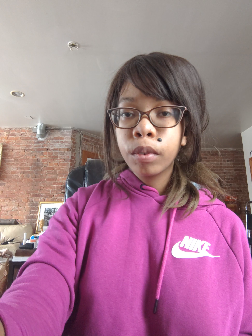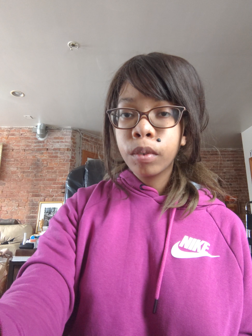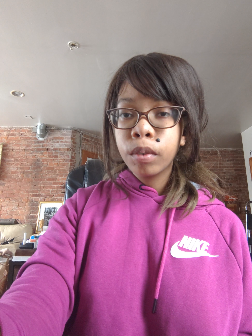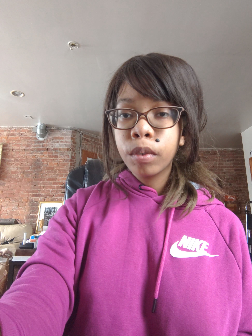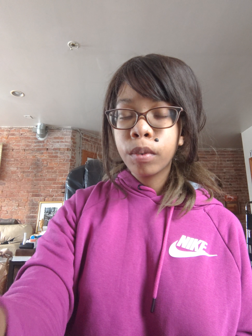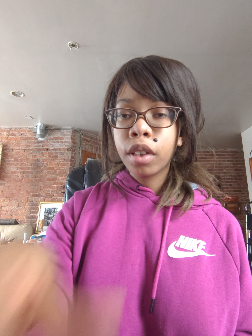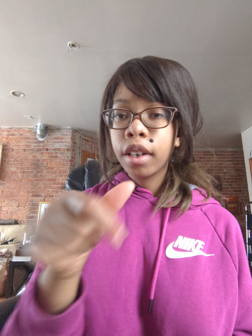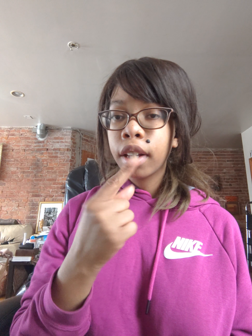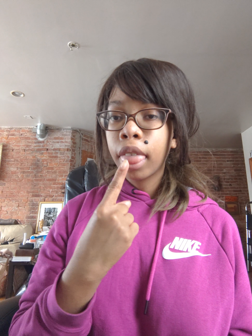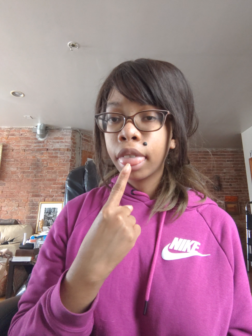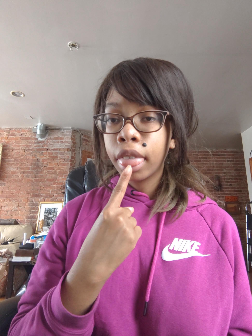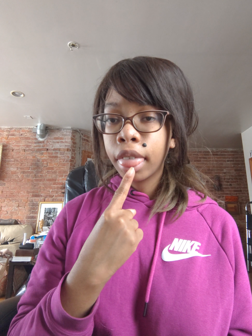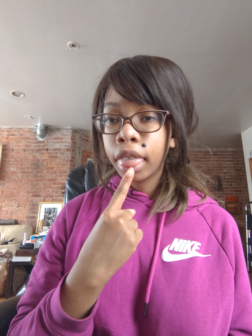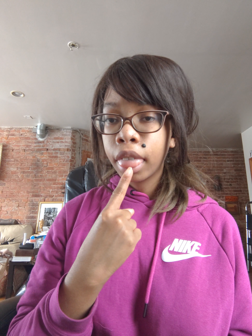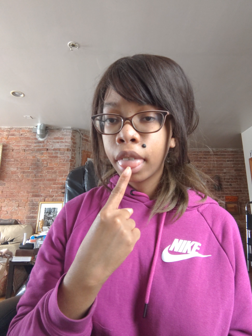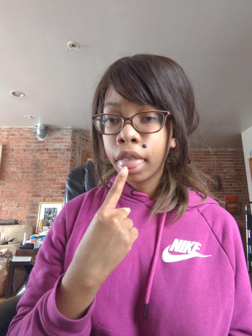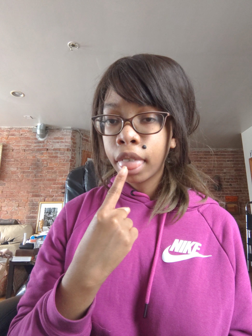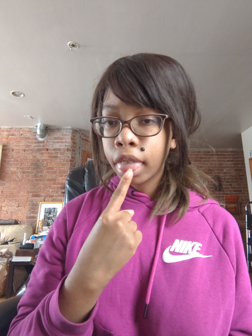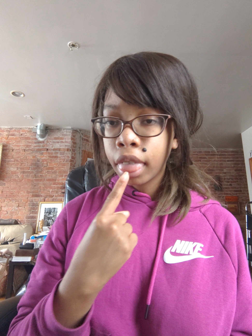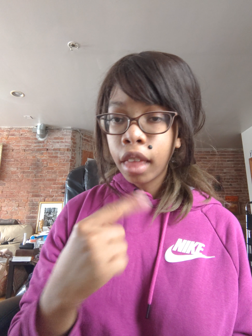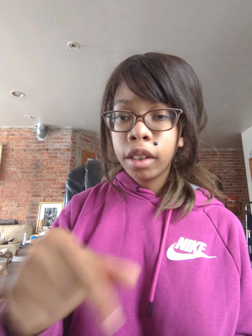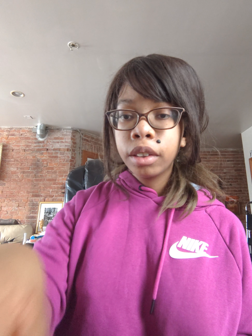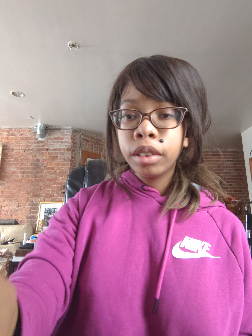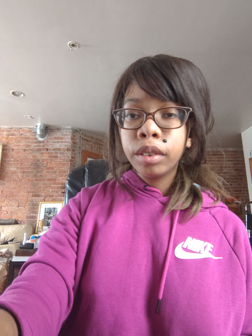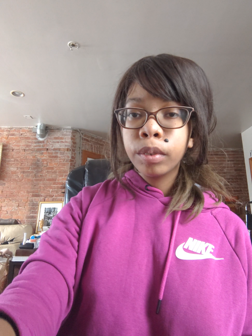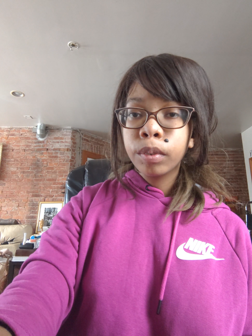tongue